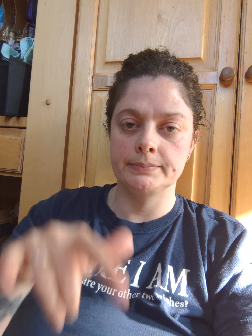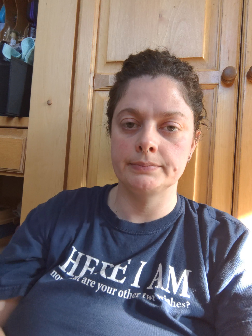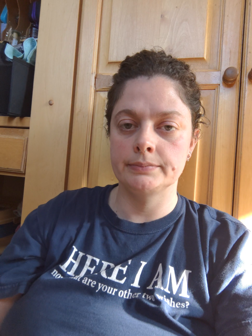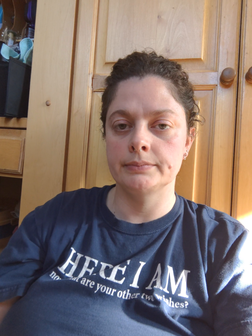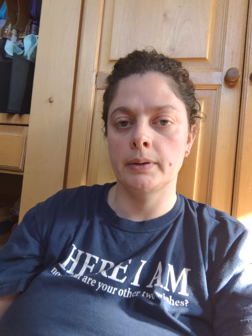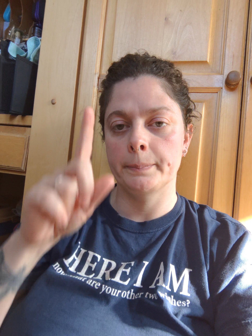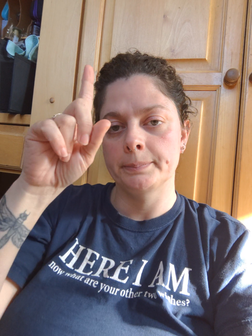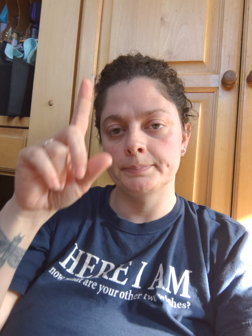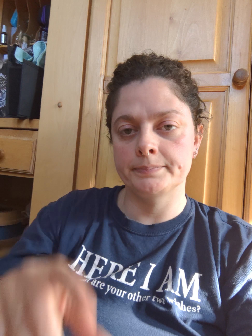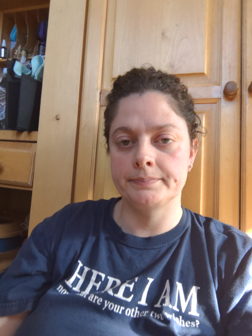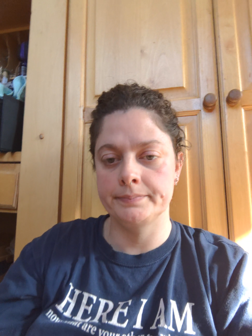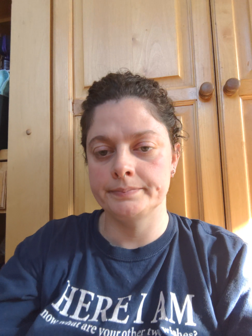up